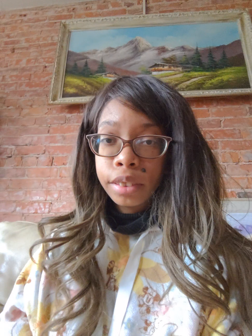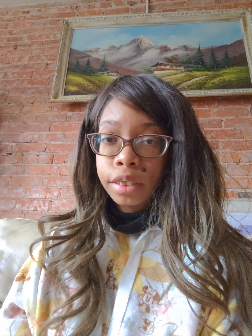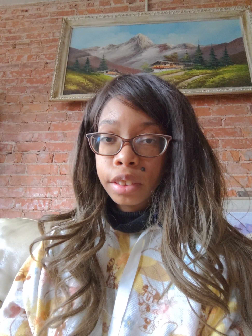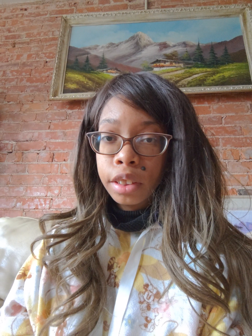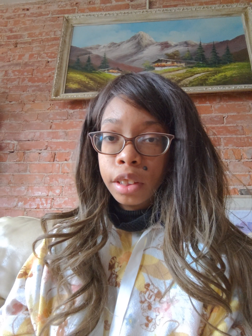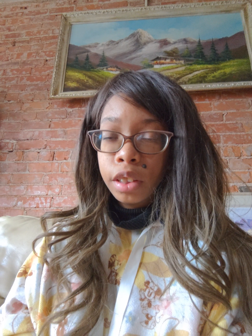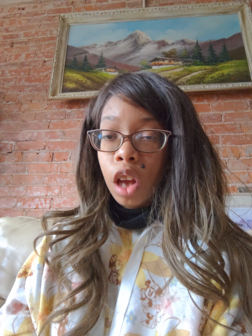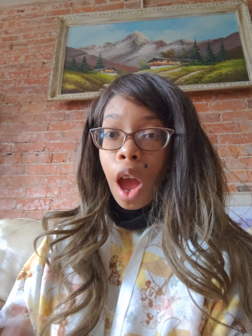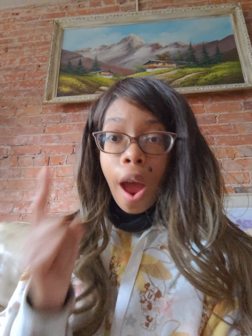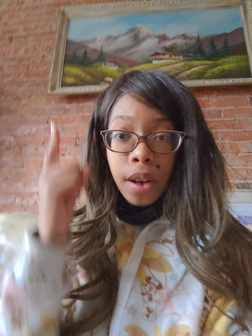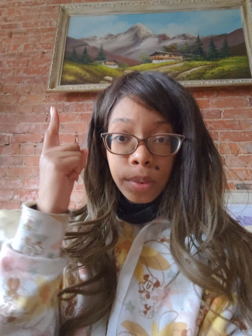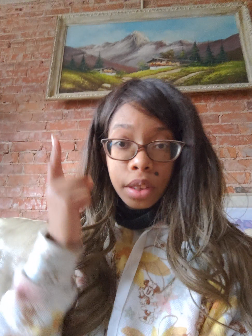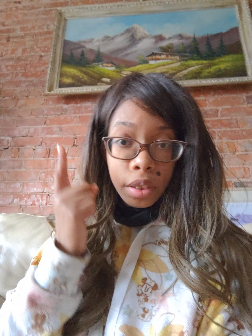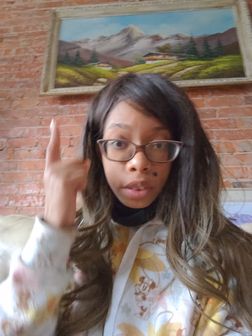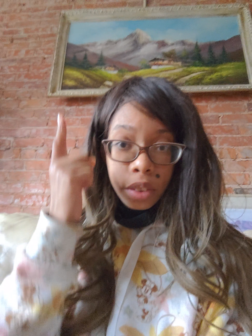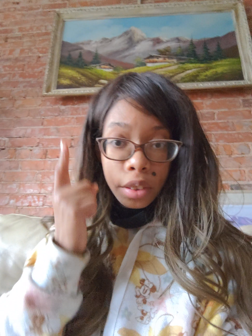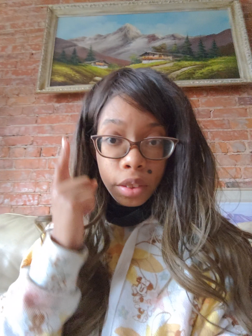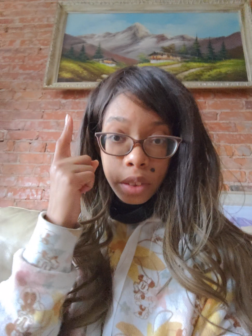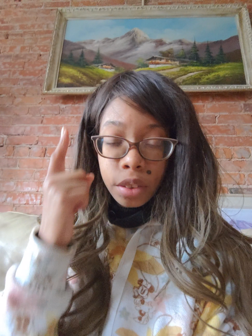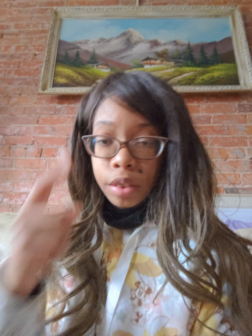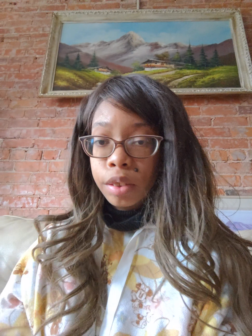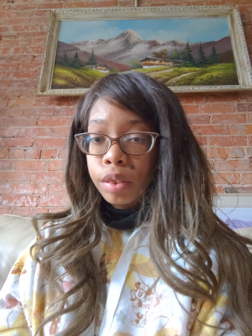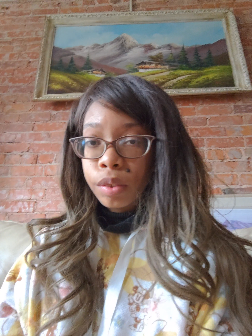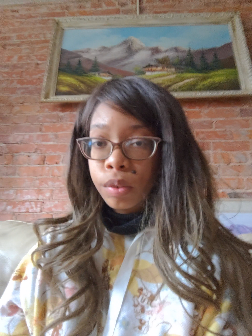up